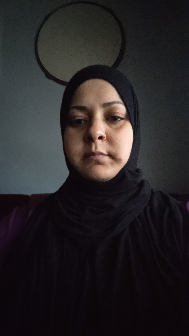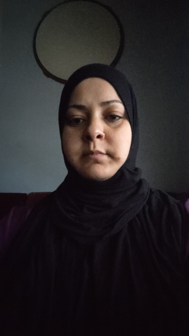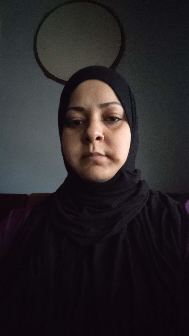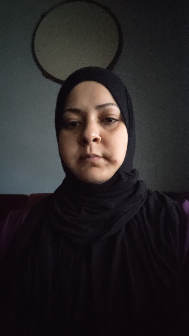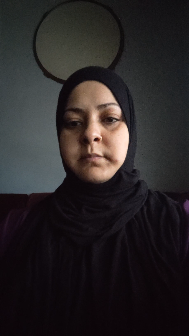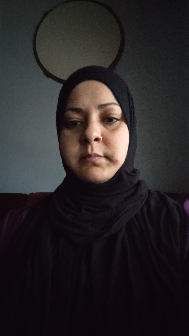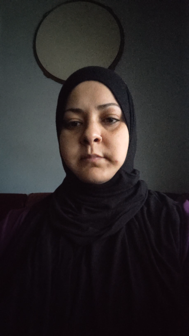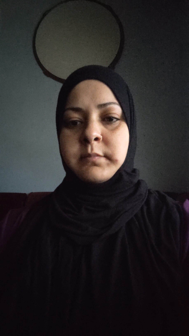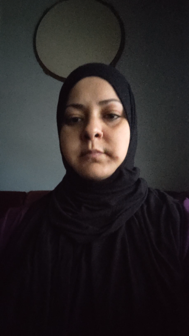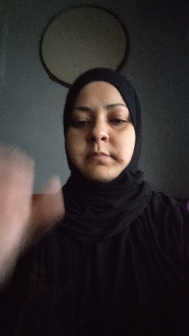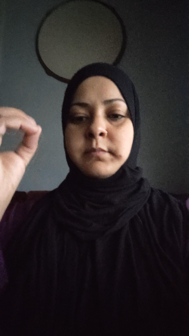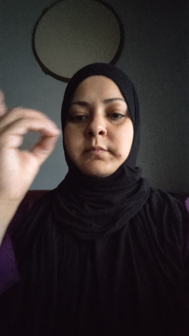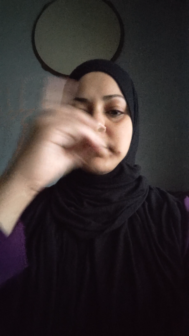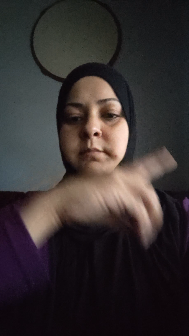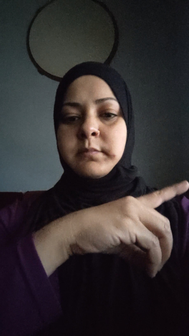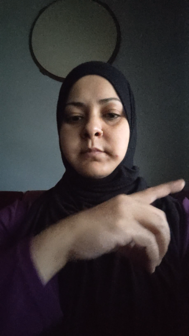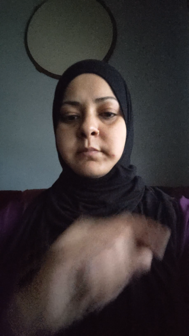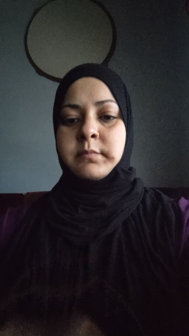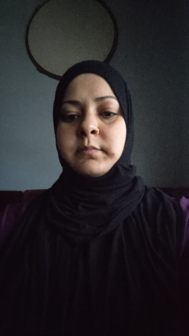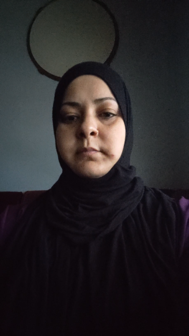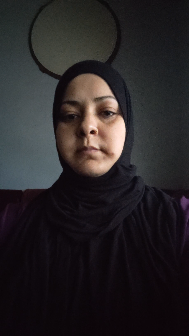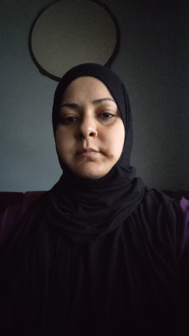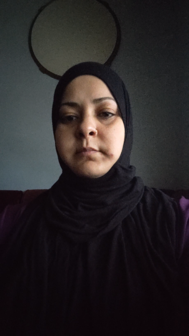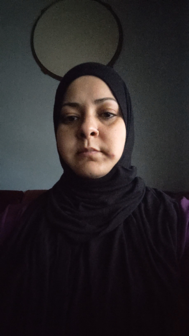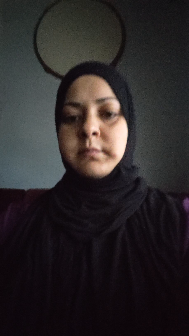day